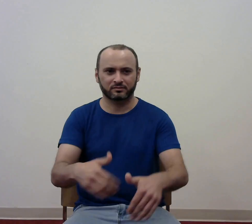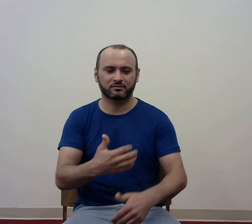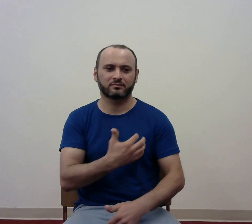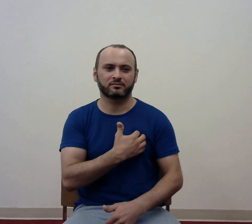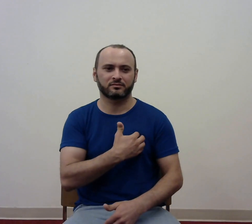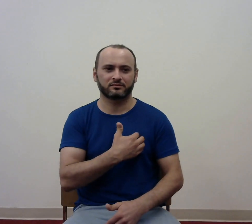istəmək